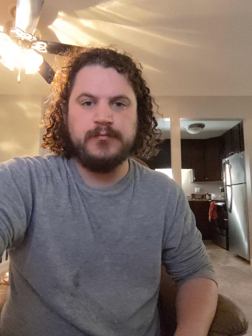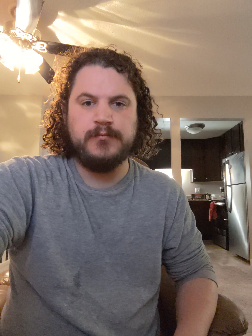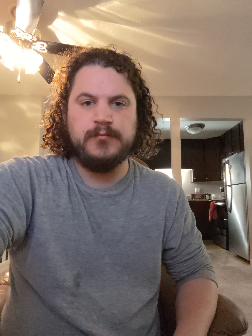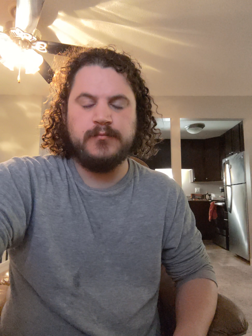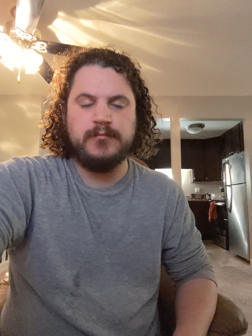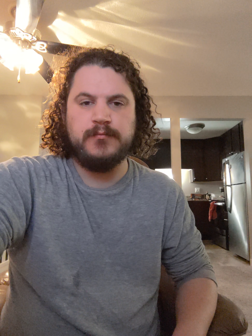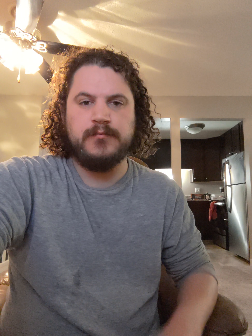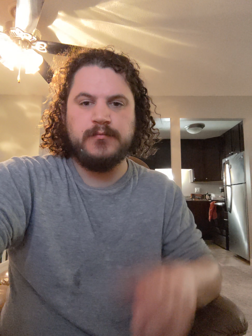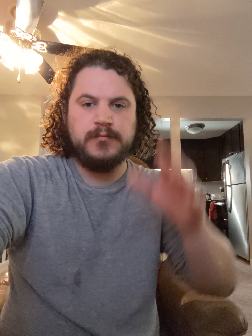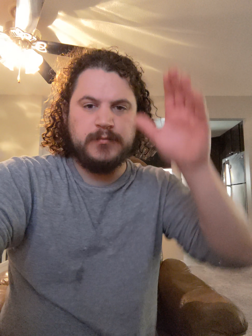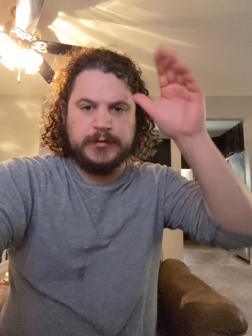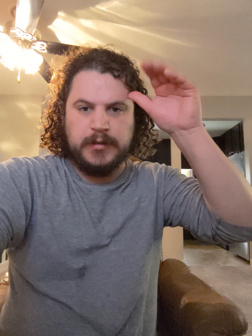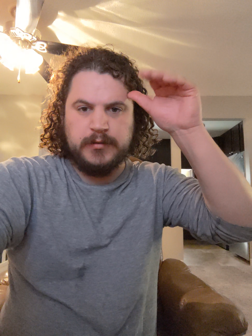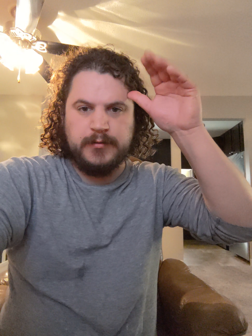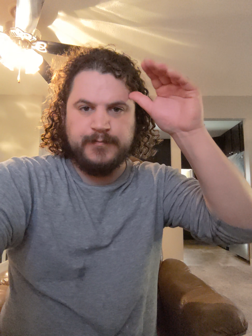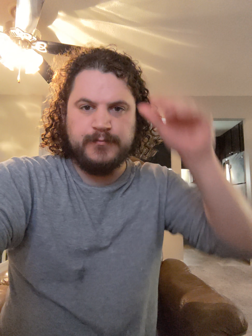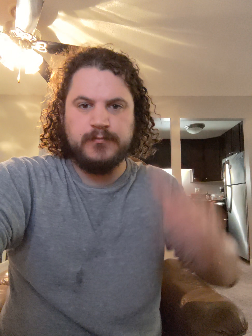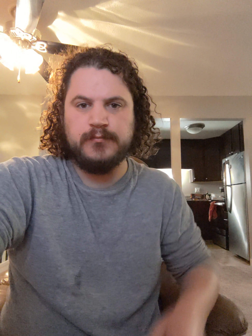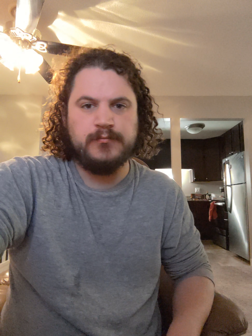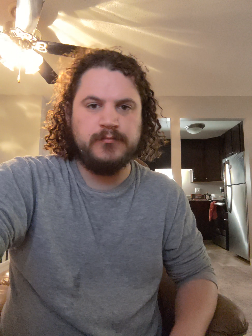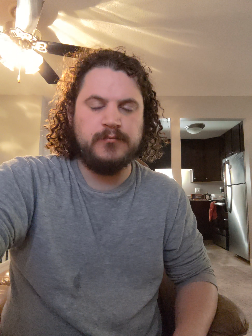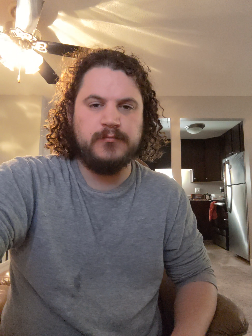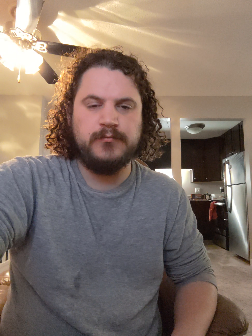donkey